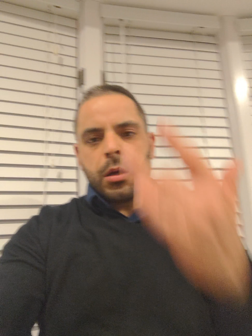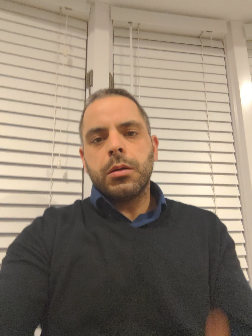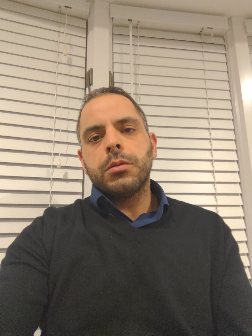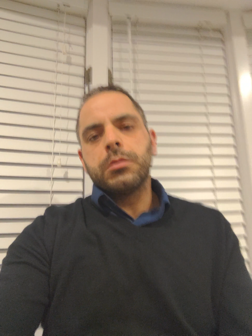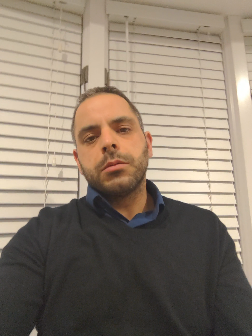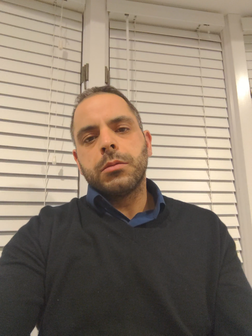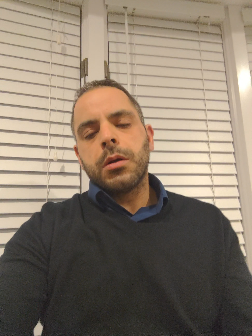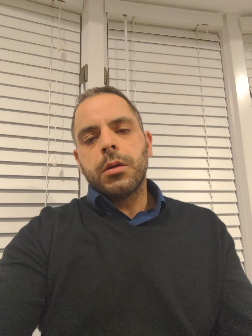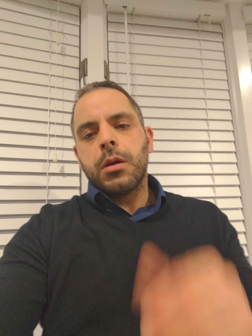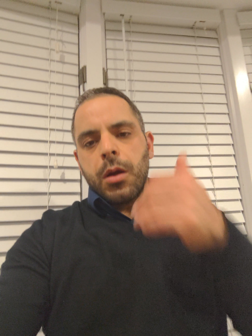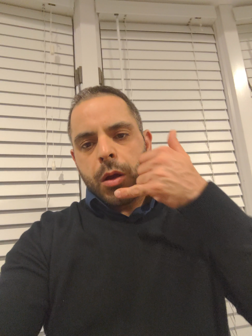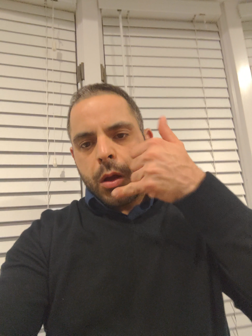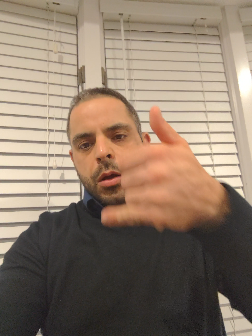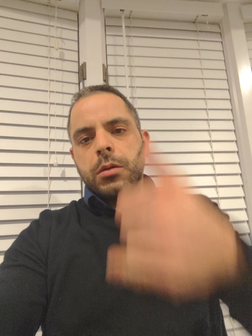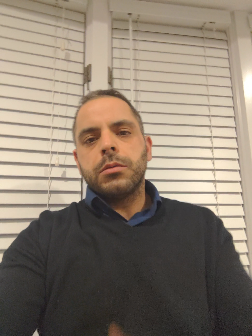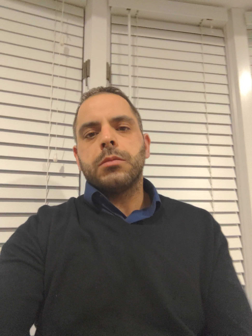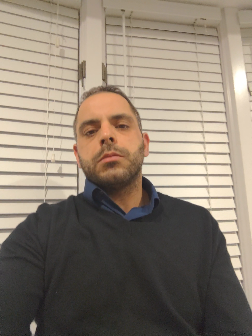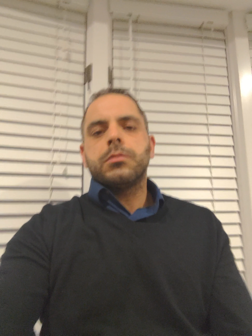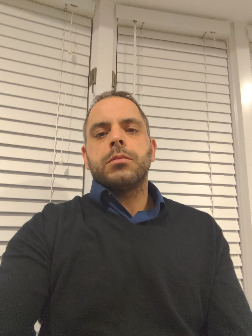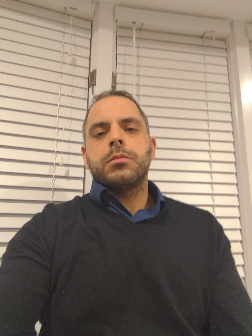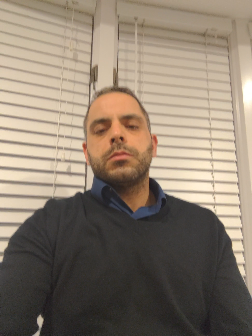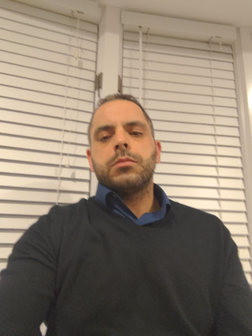call on the phone